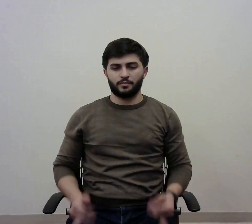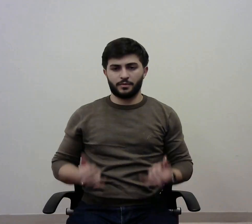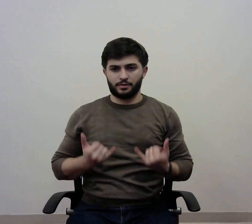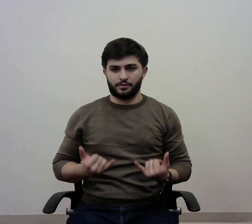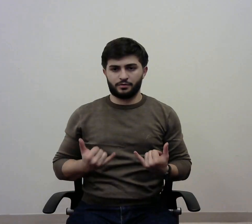indi